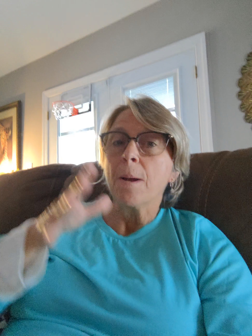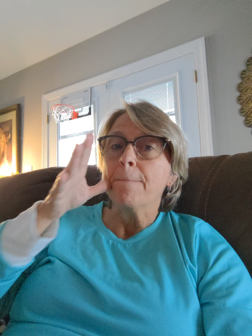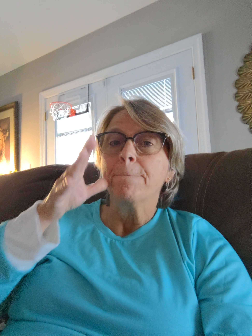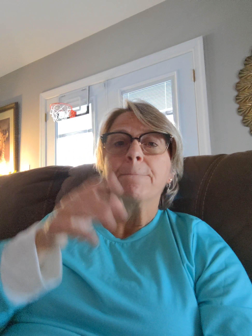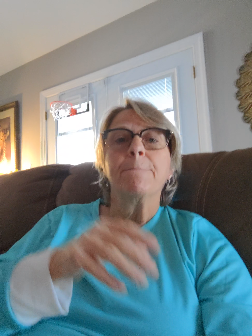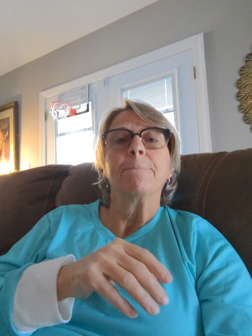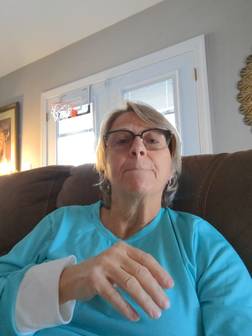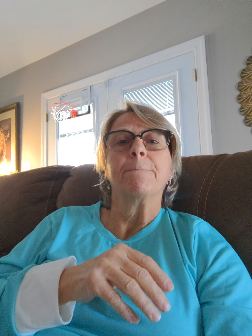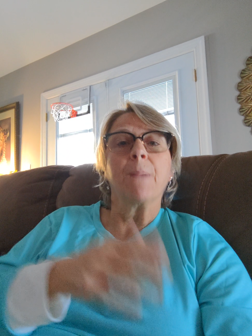farm